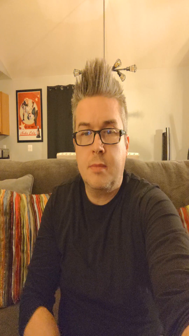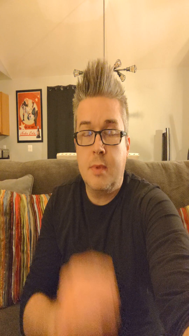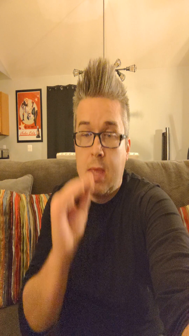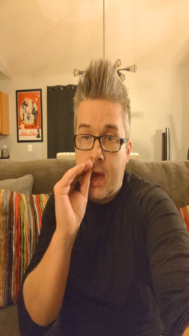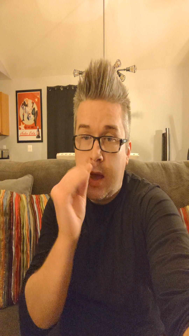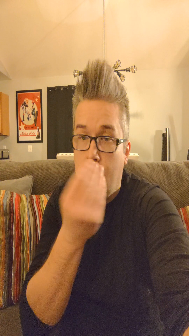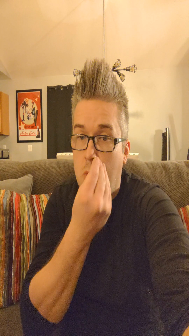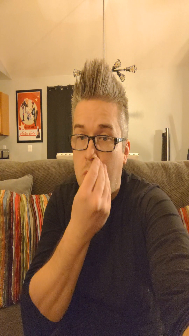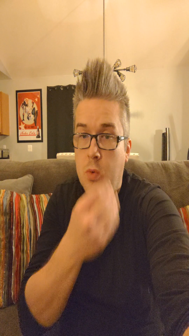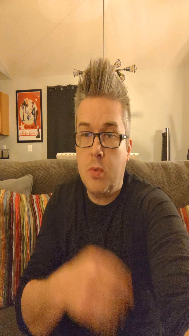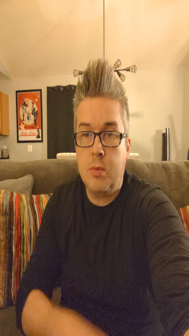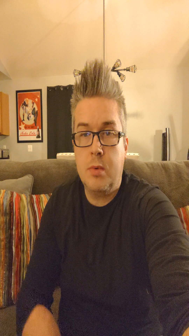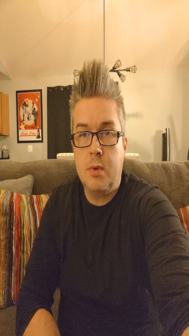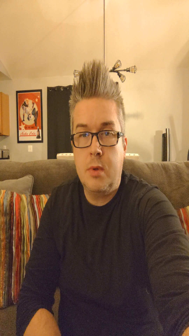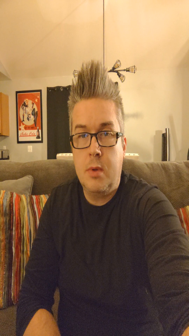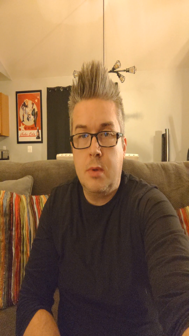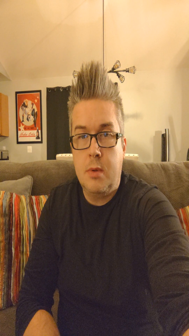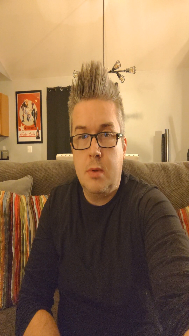flower